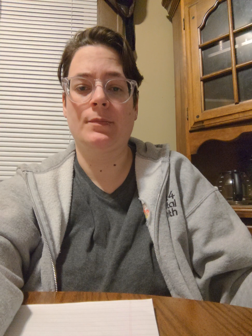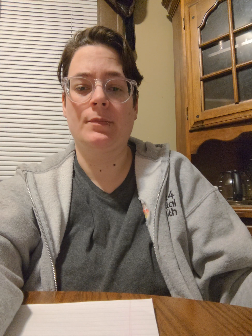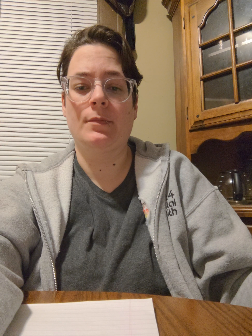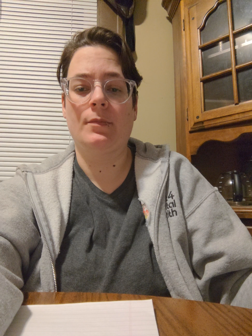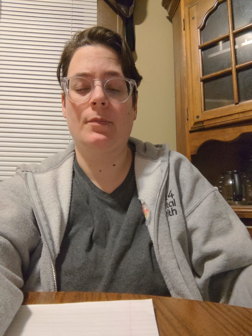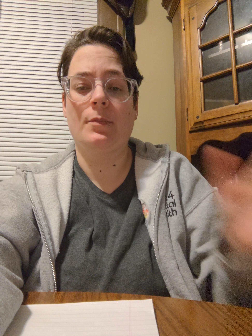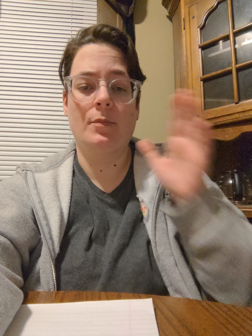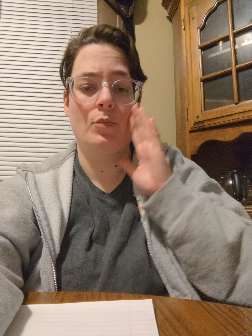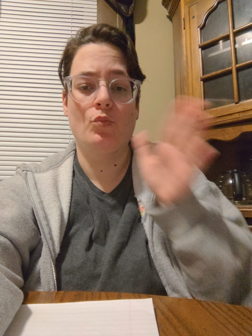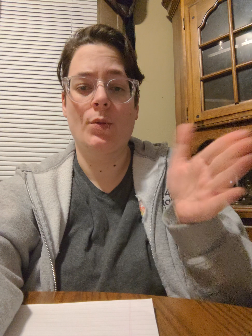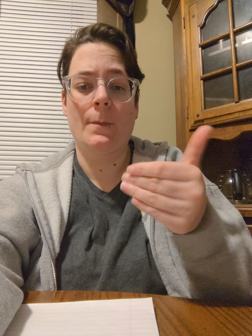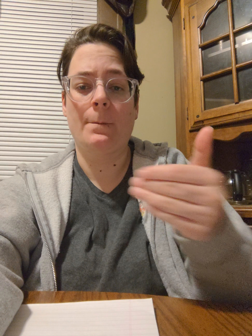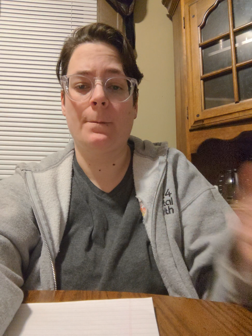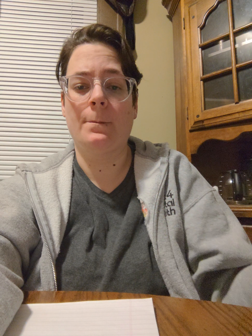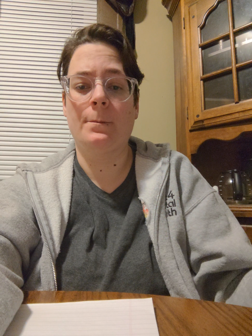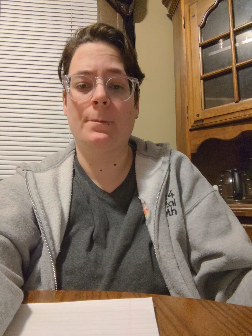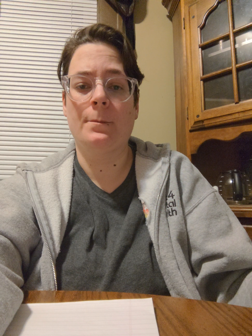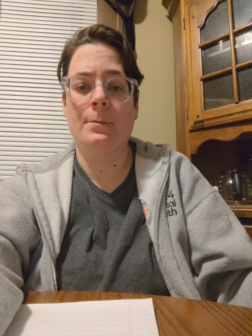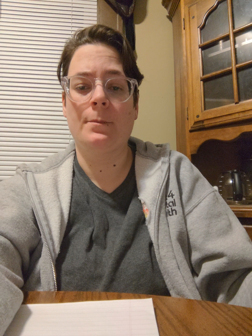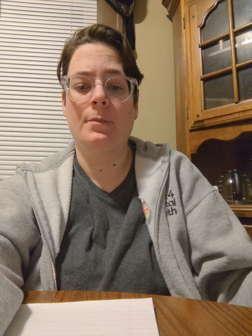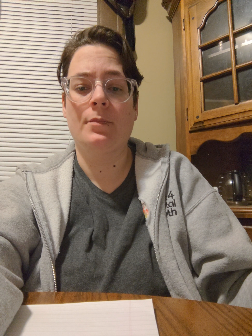bedroom